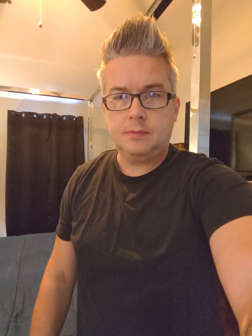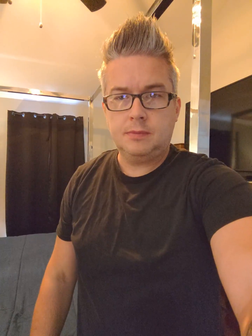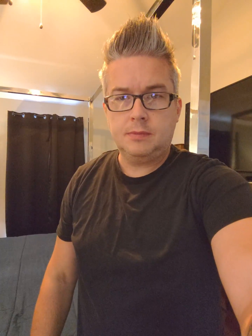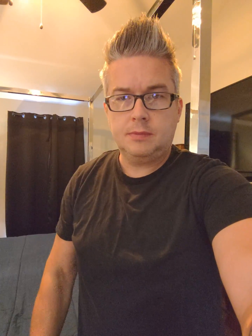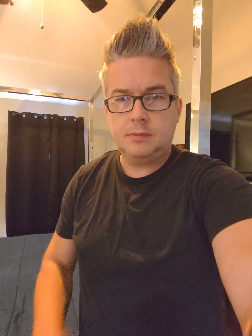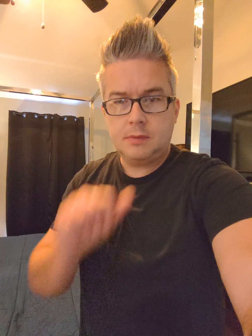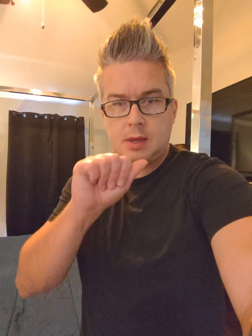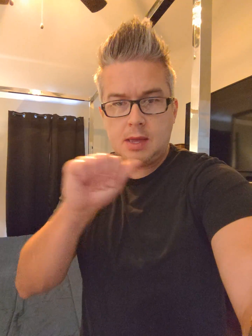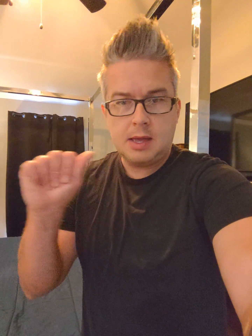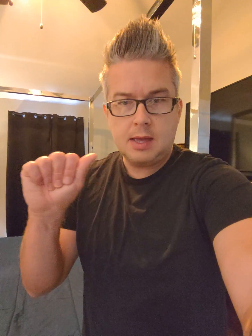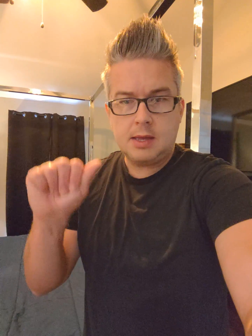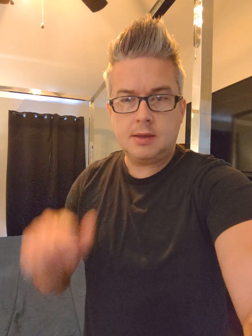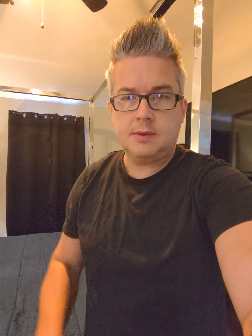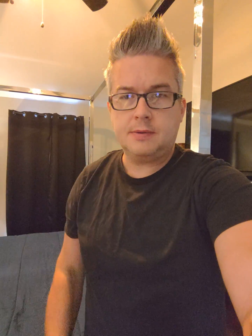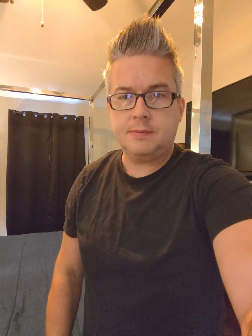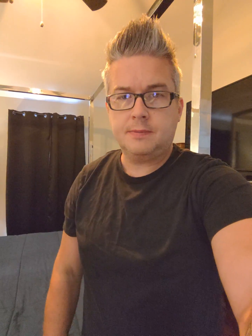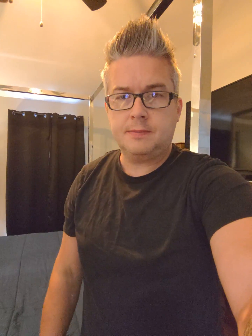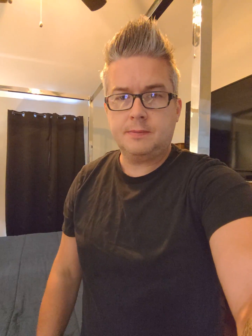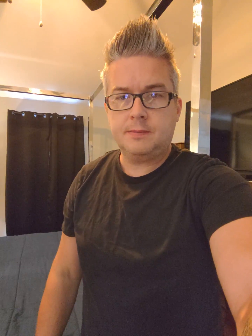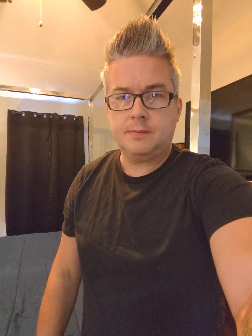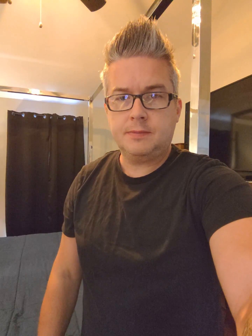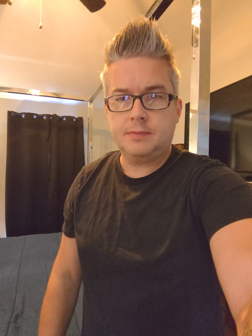a